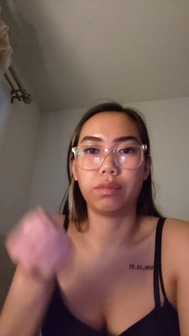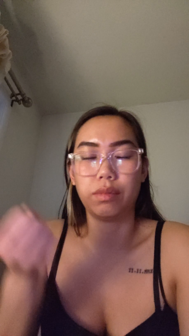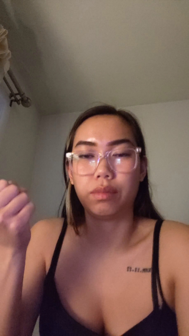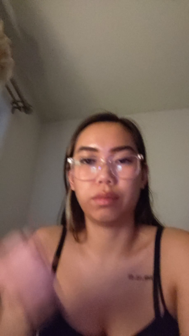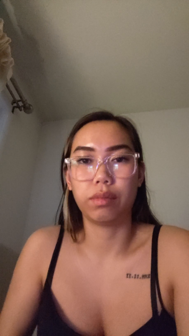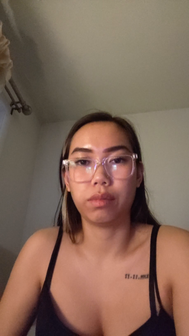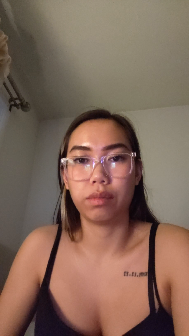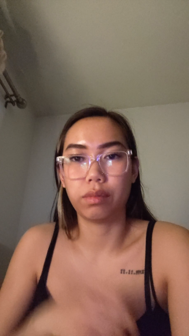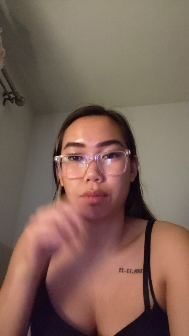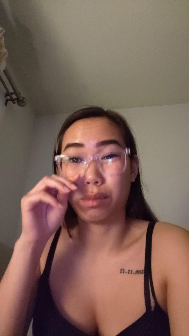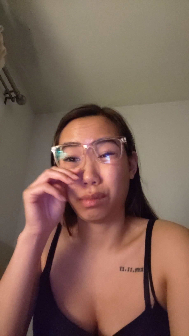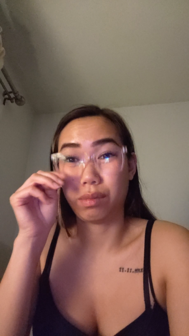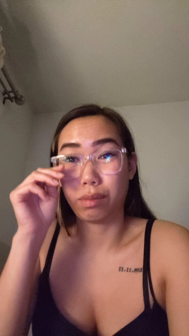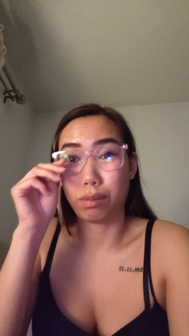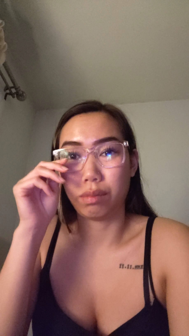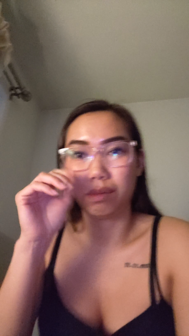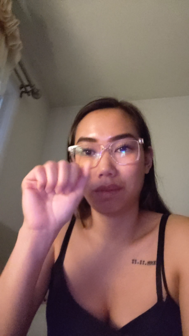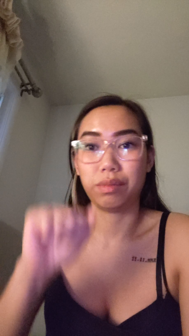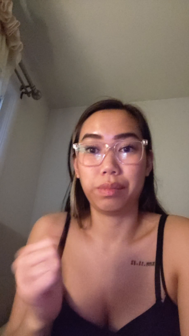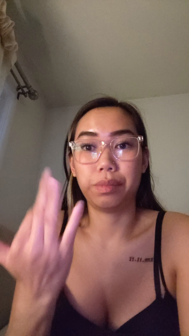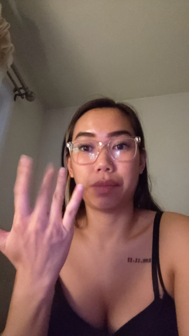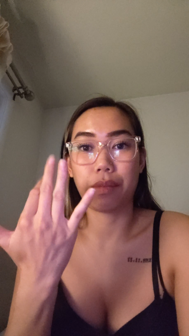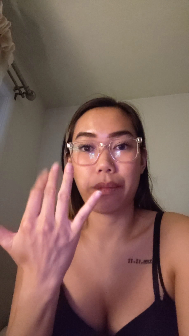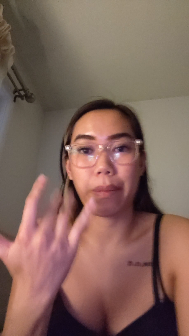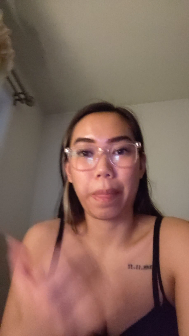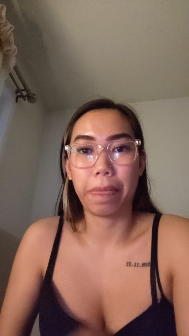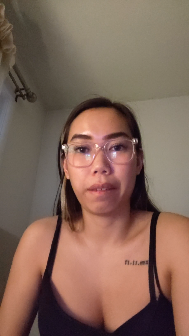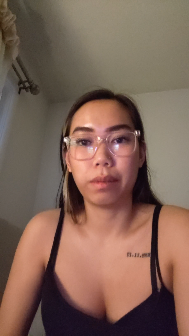gloves